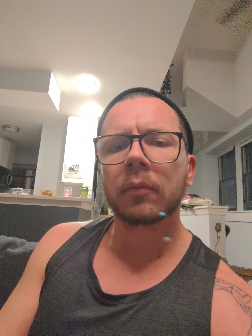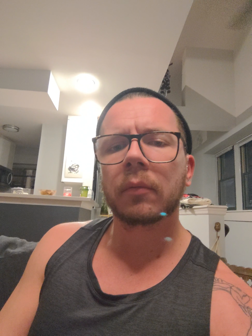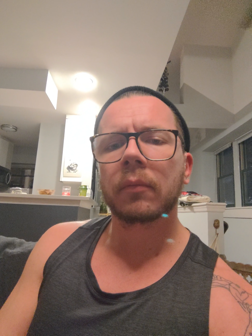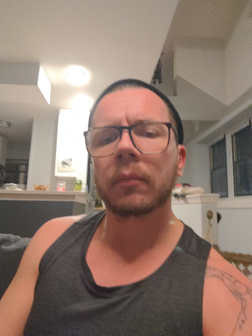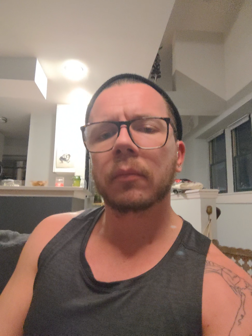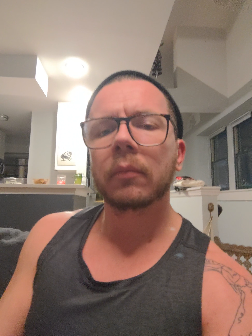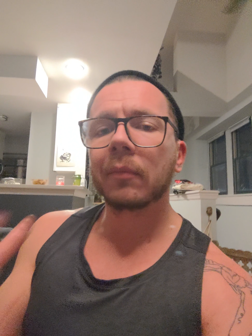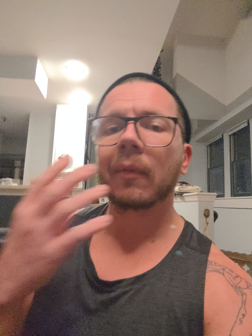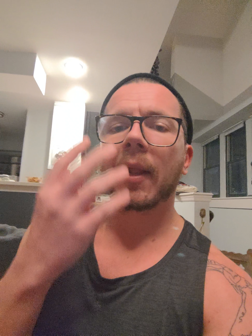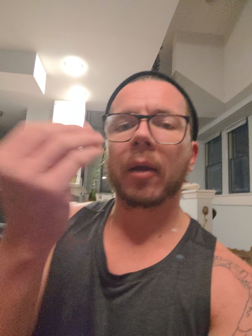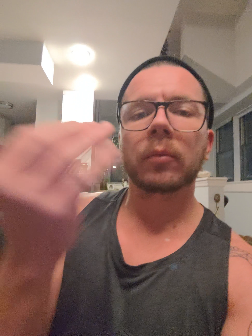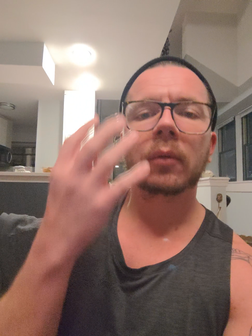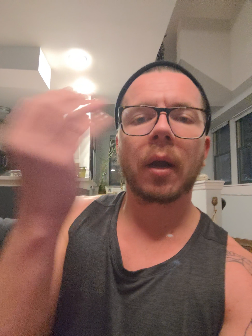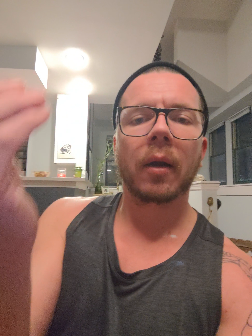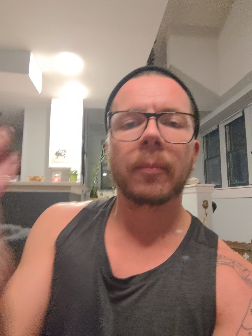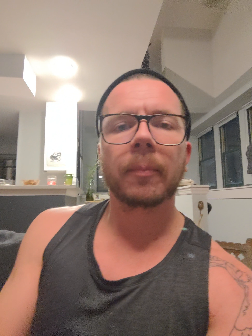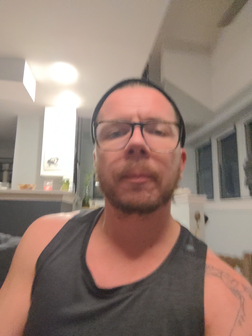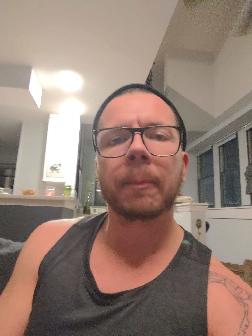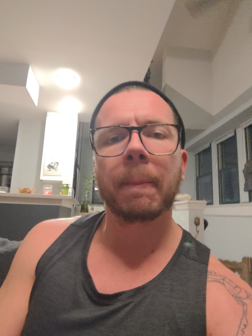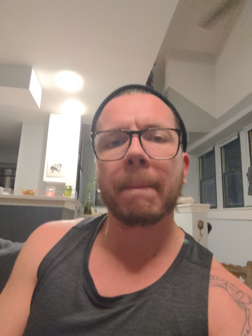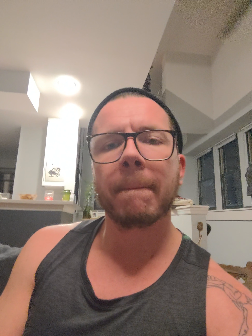outside